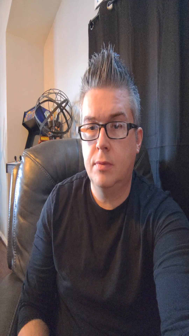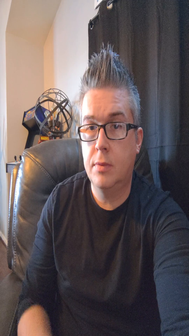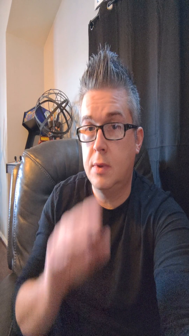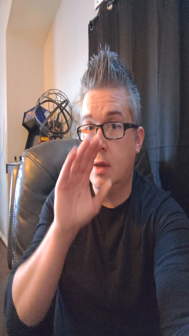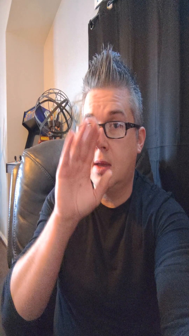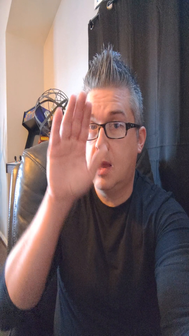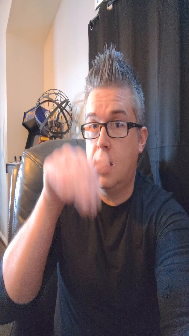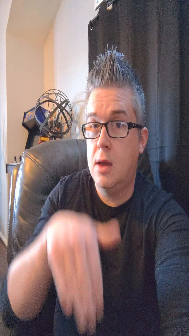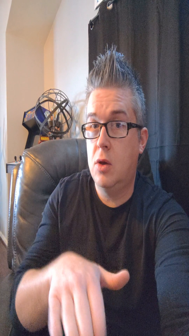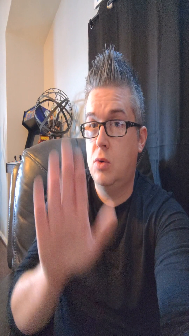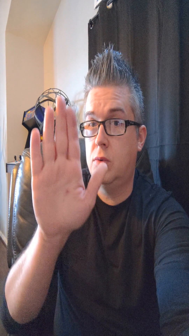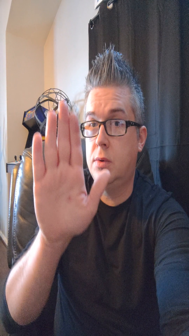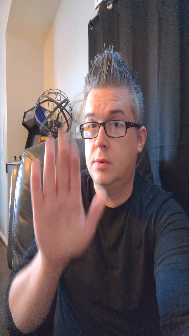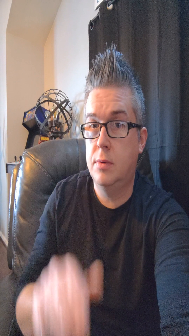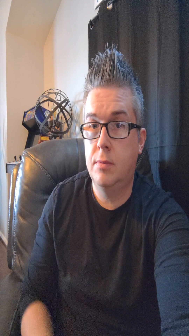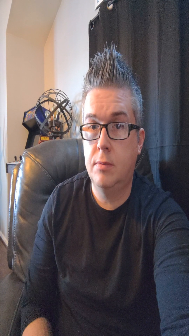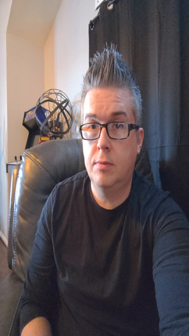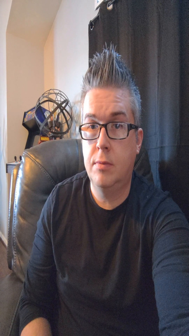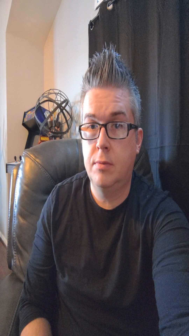elephant